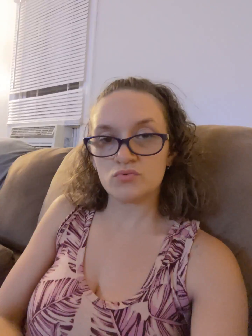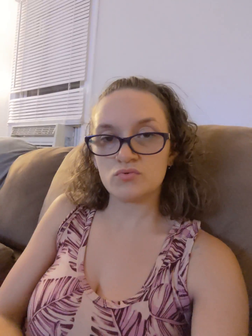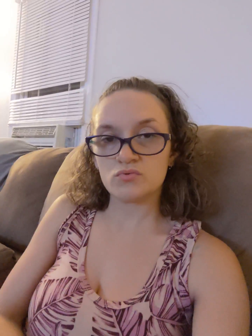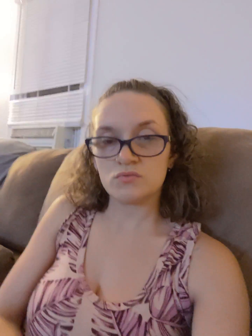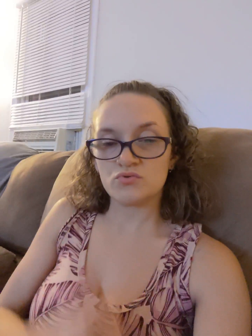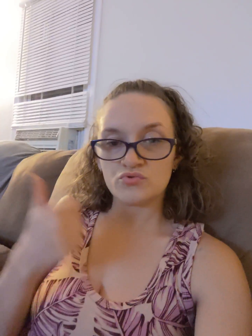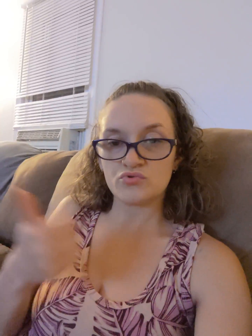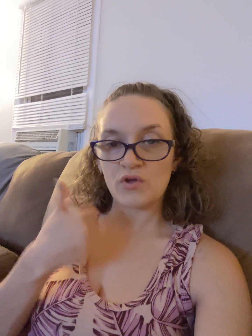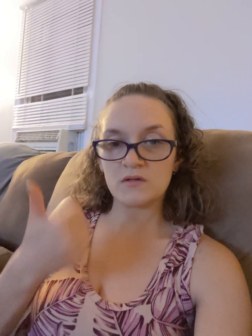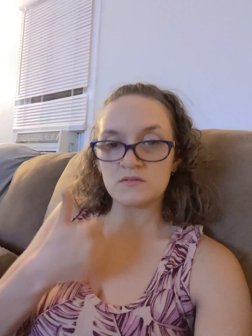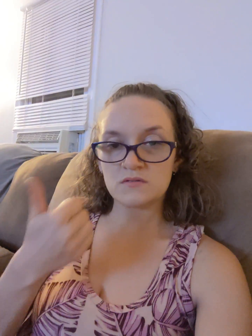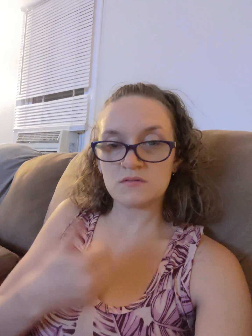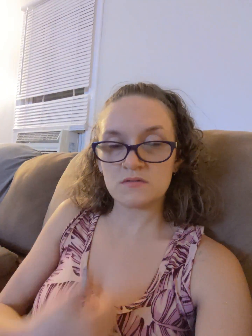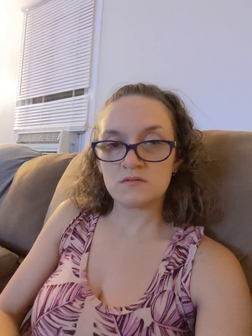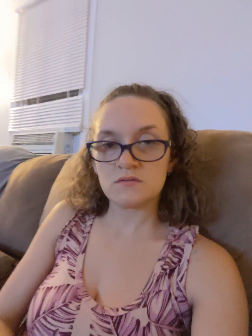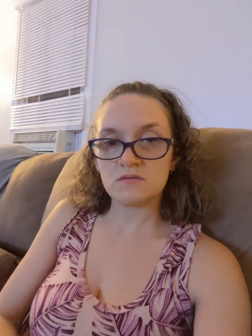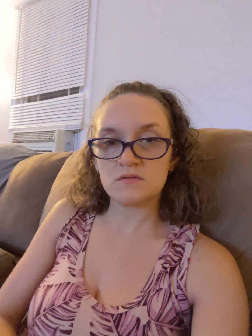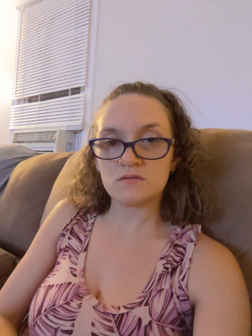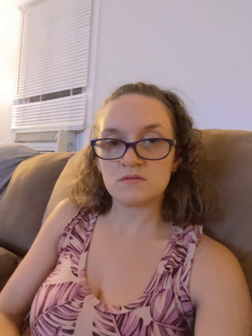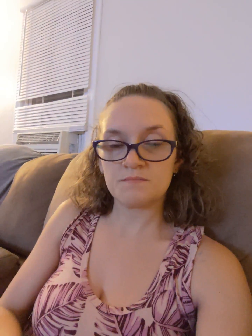chase